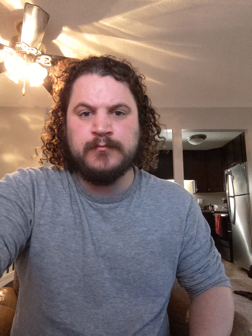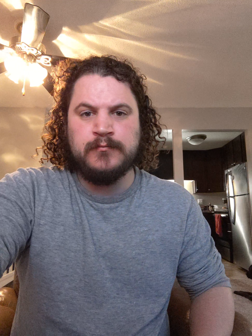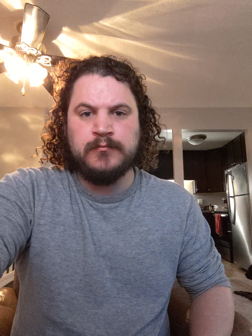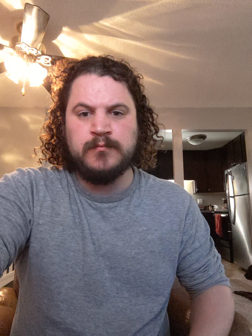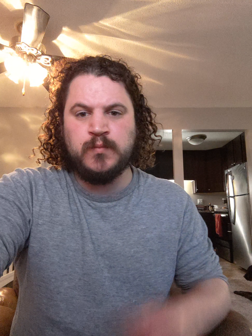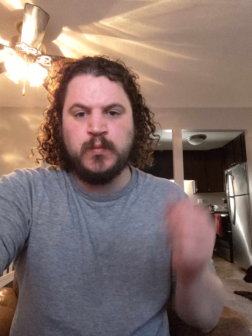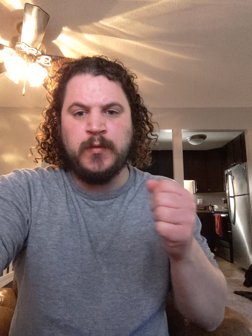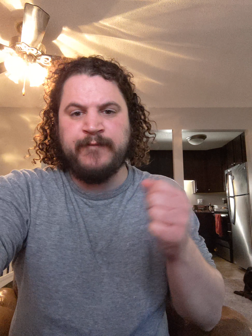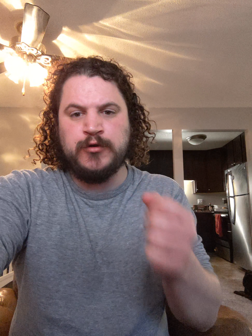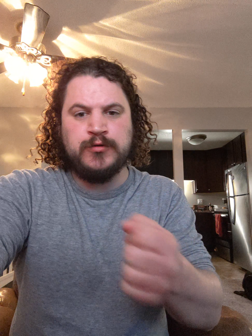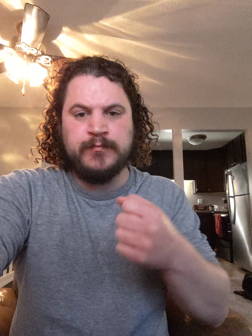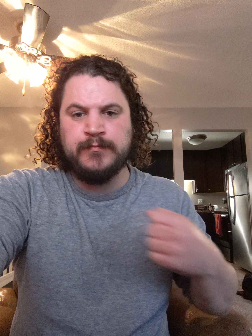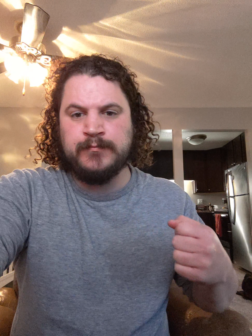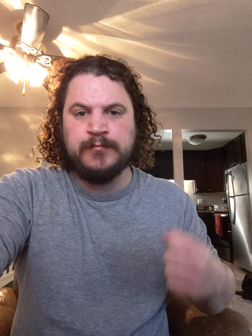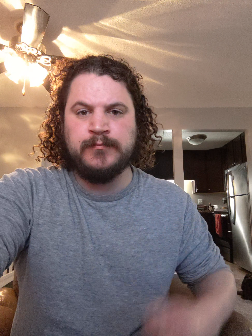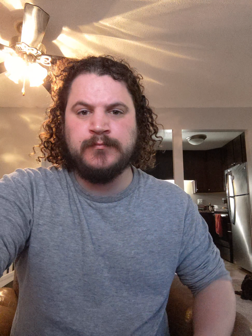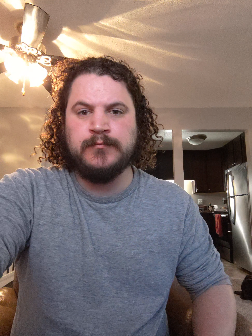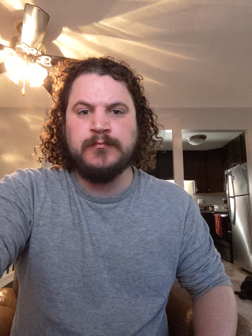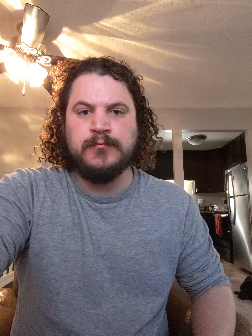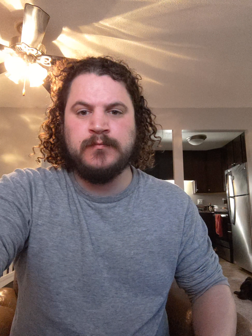refrigerator